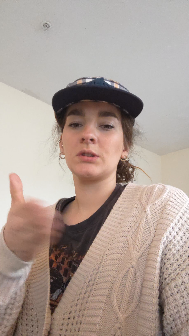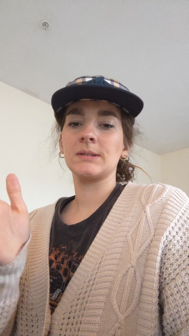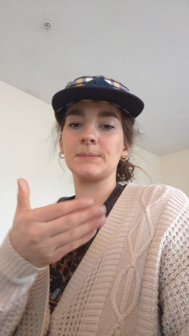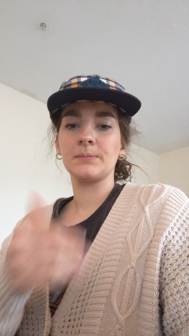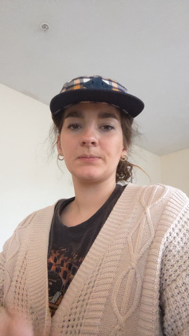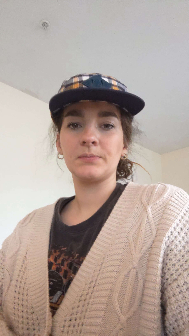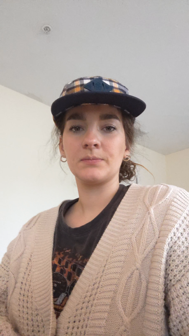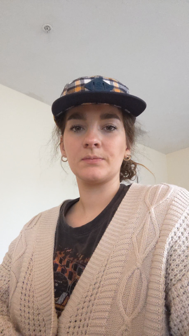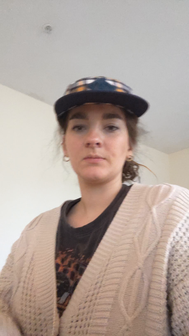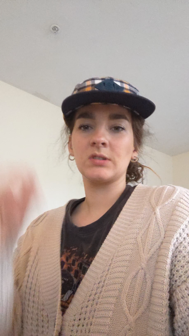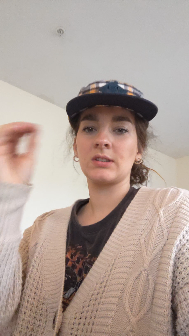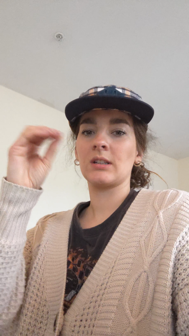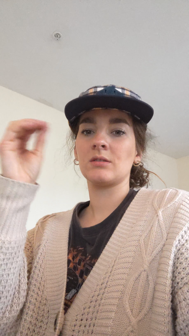dinosaur